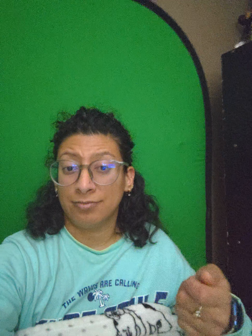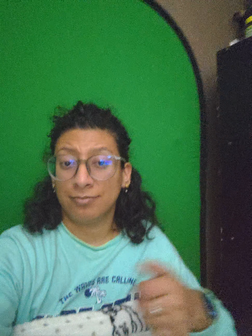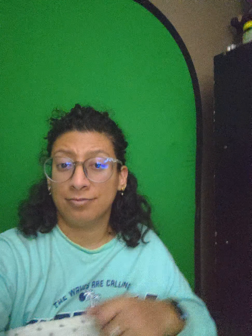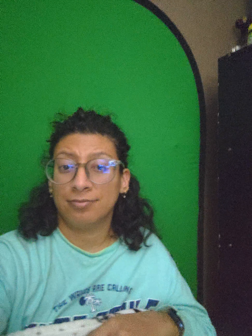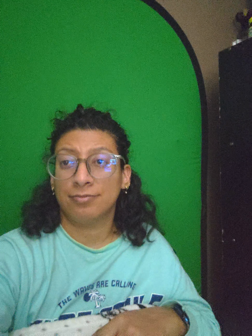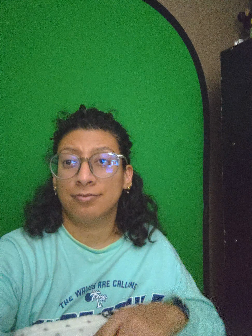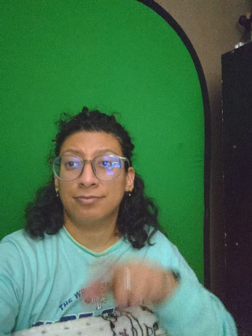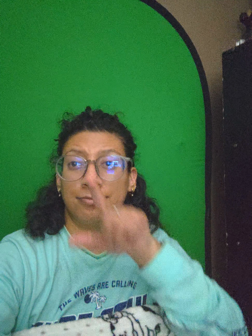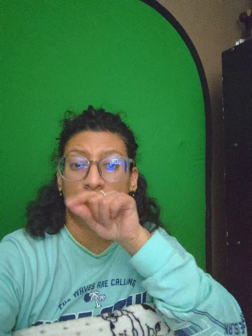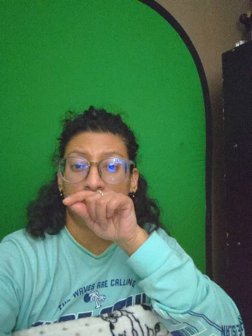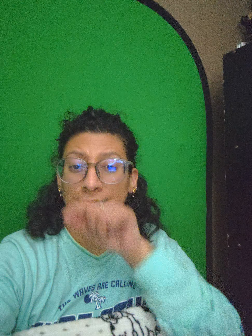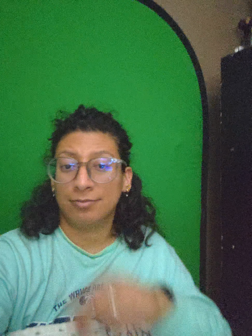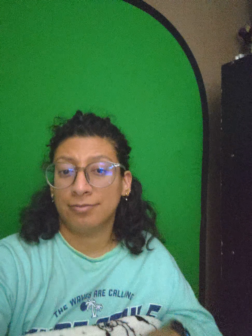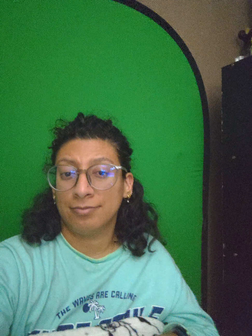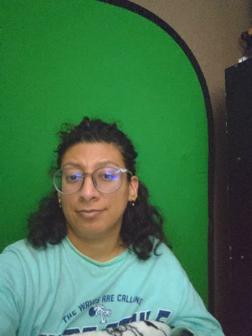bird